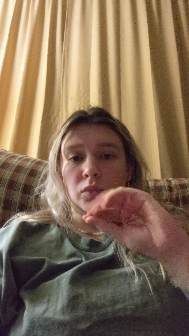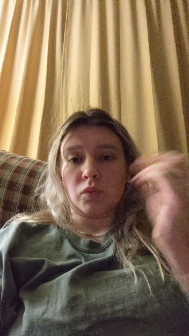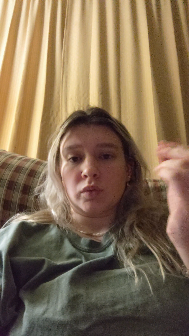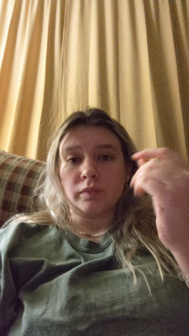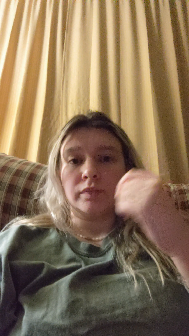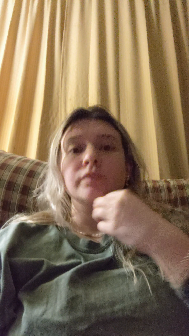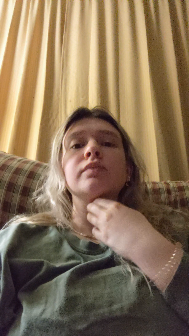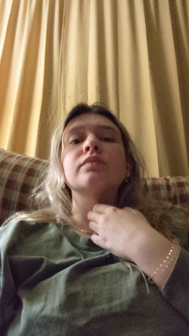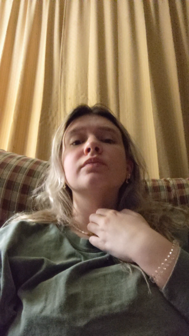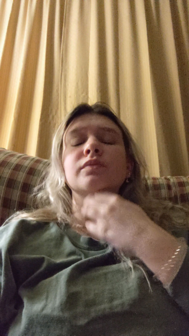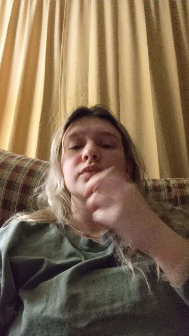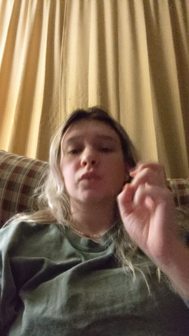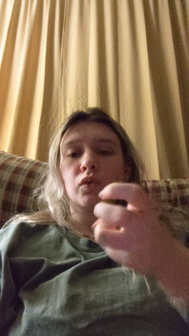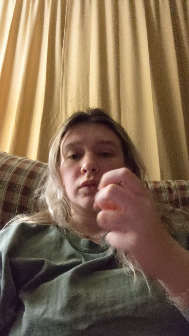hard